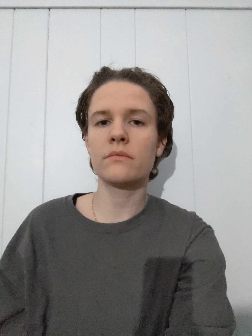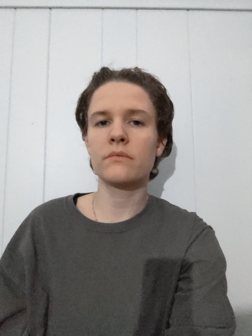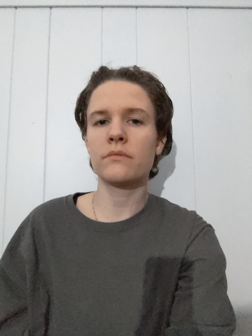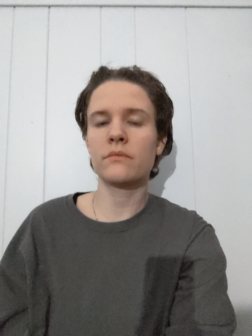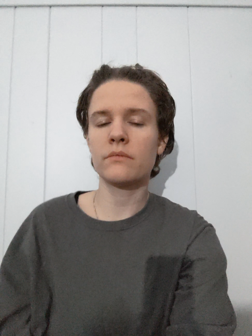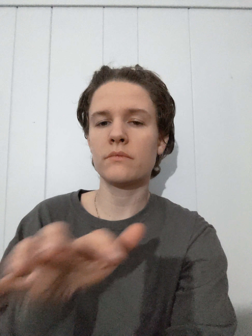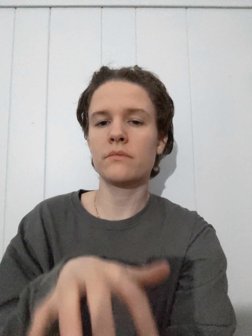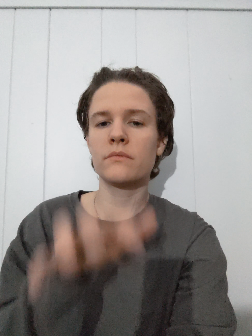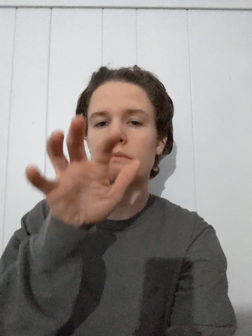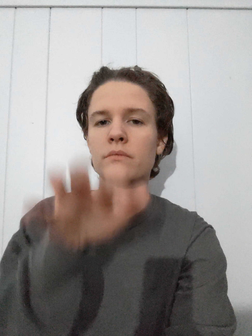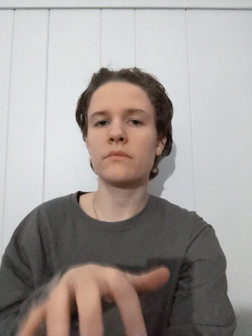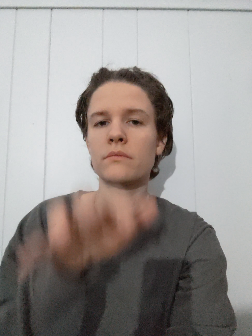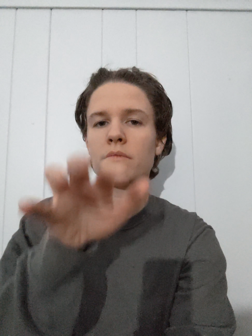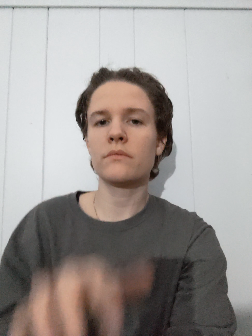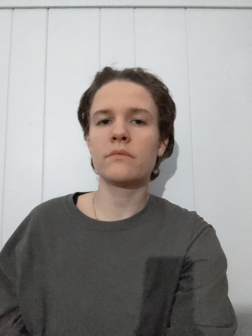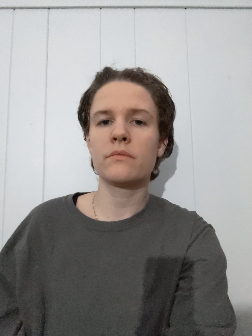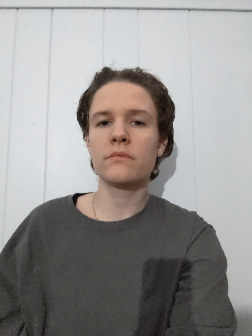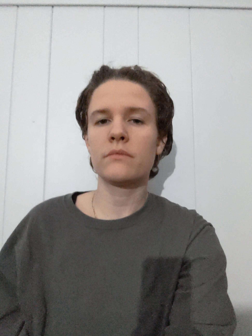alligator